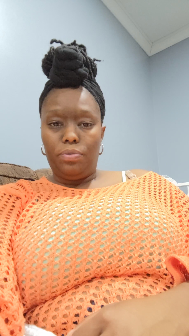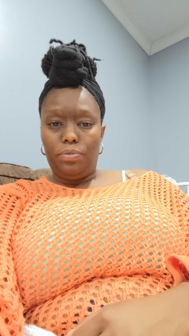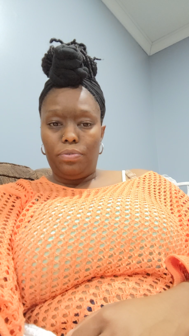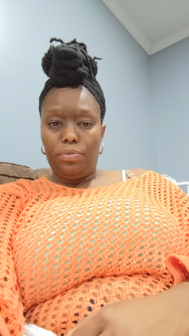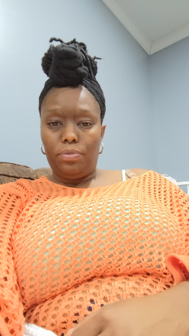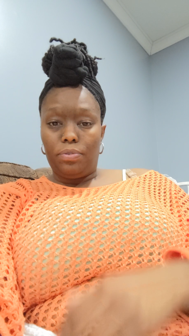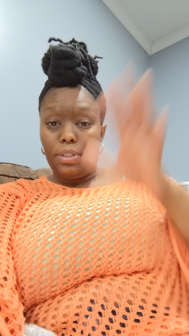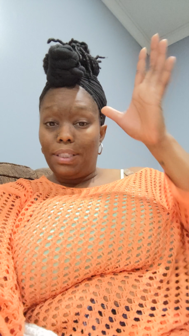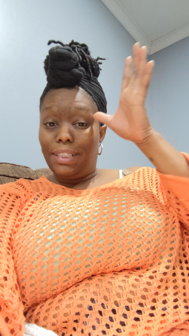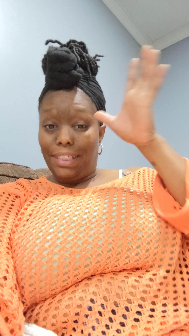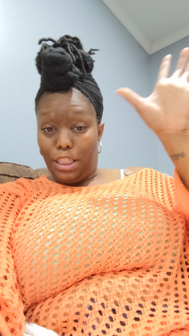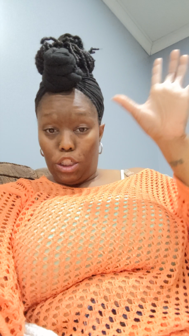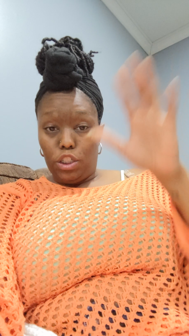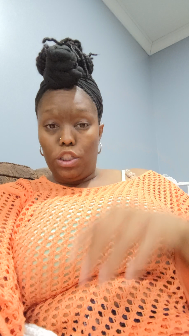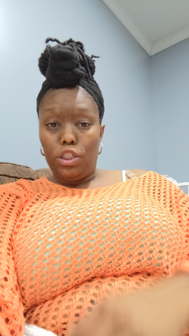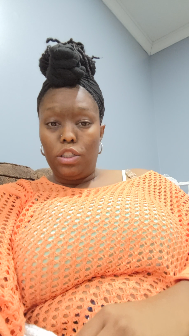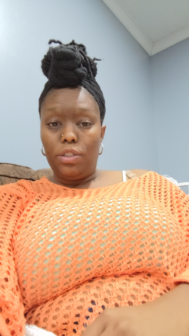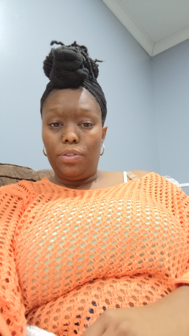deer